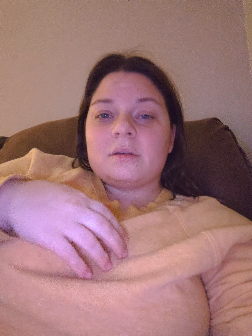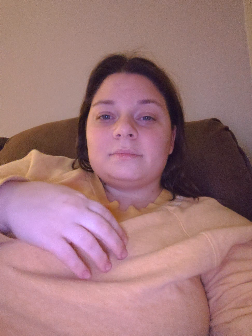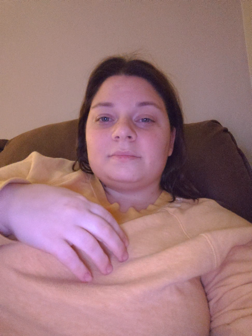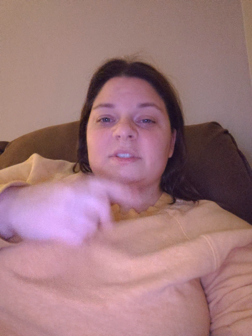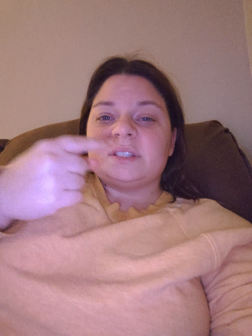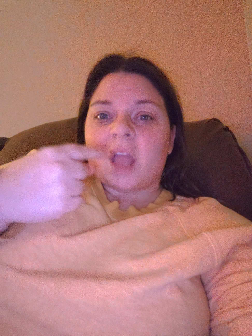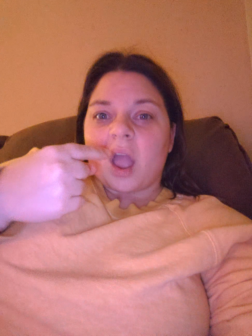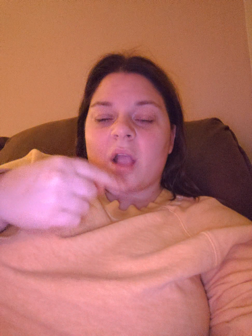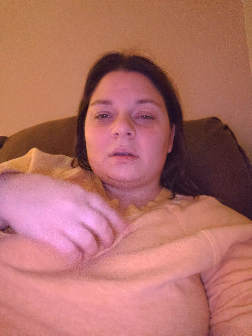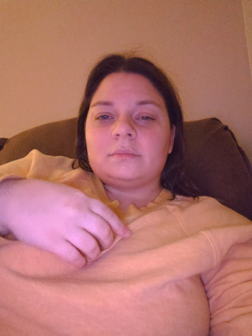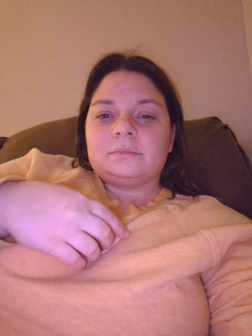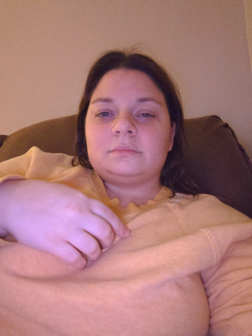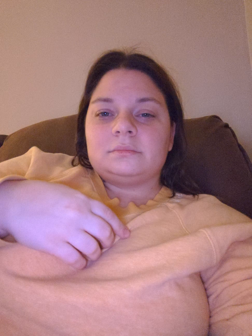stuck